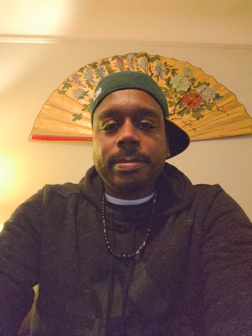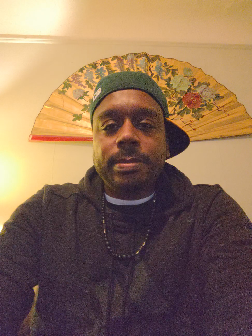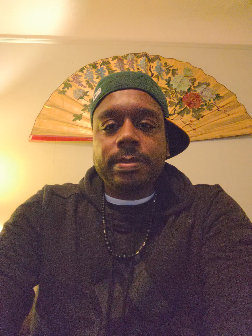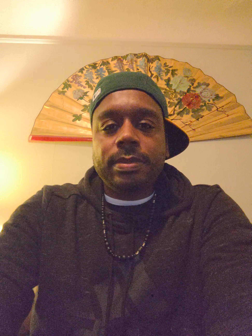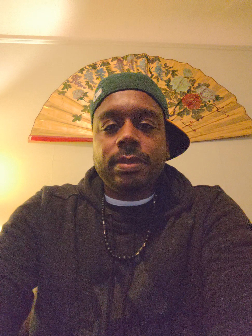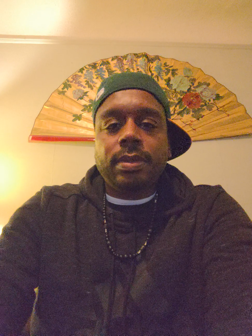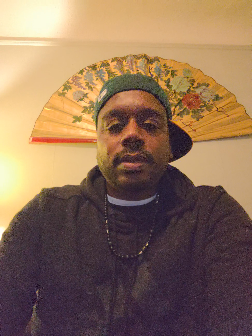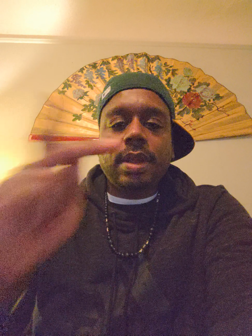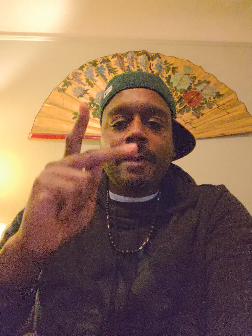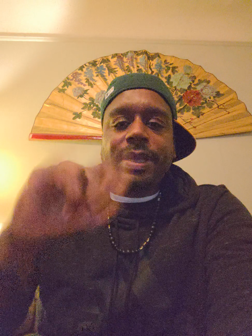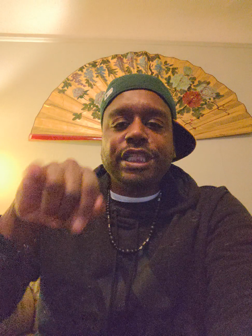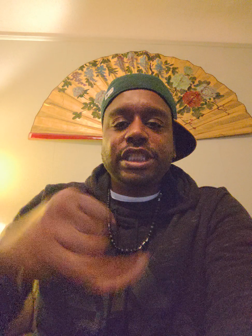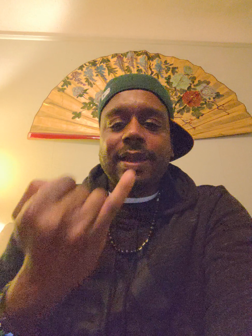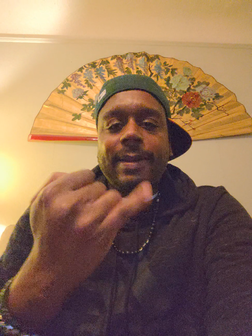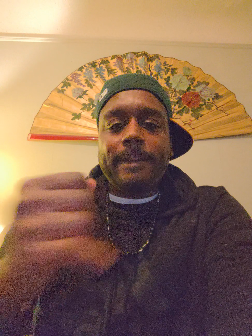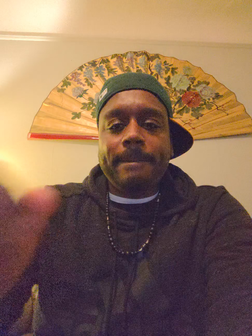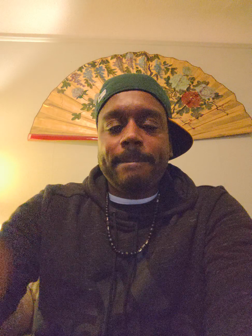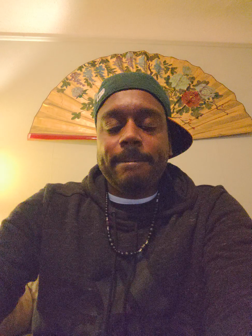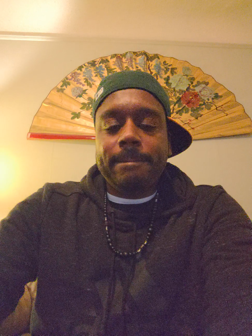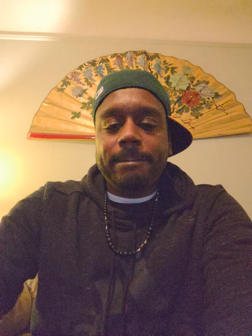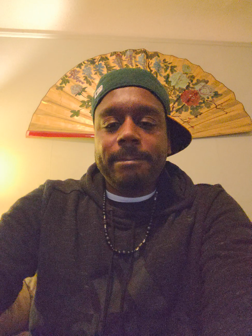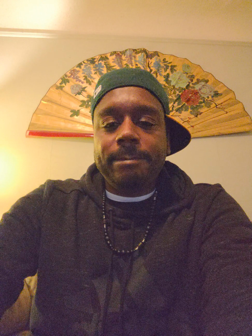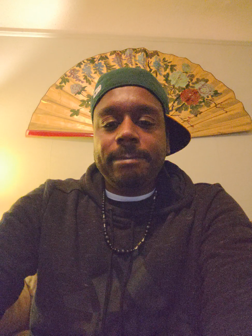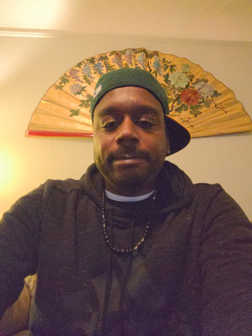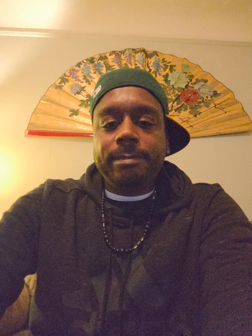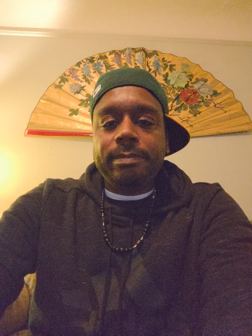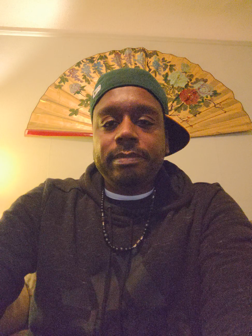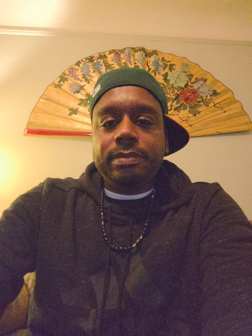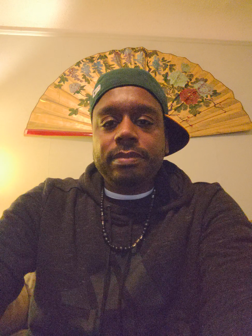pajamas